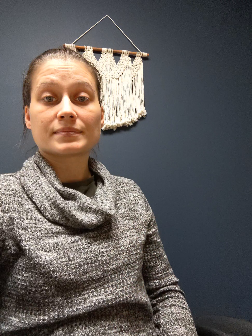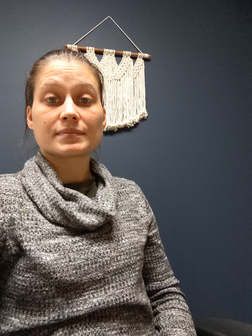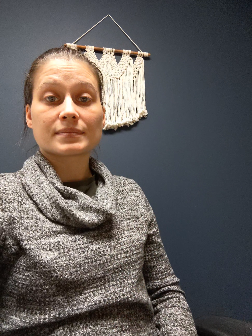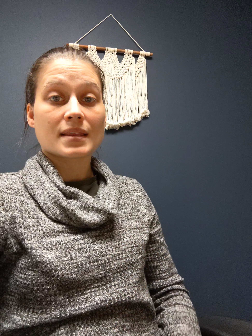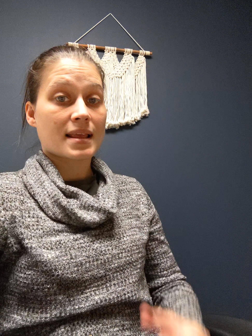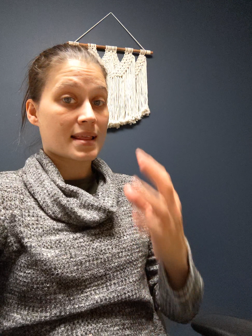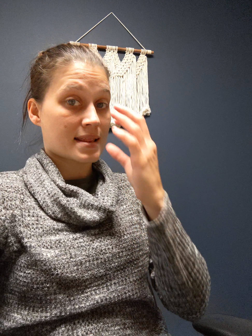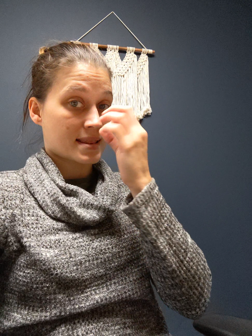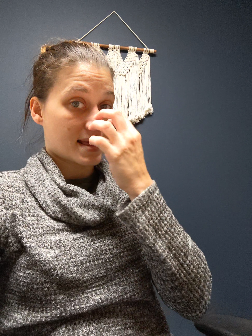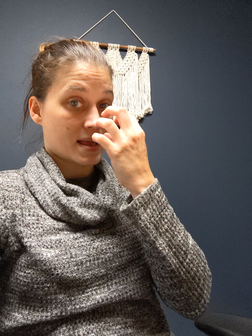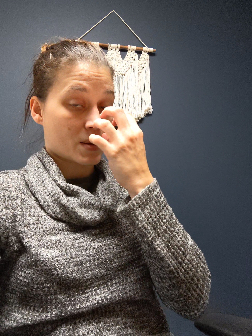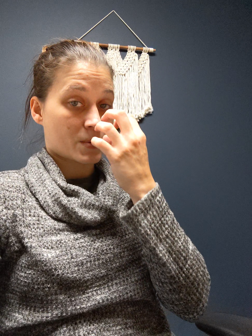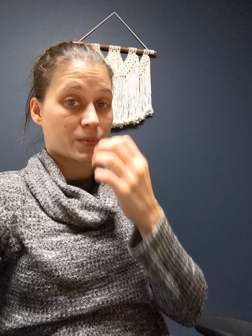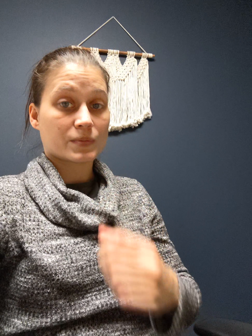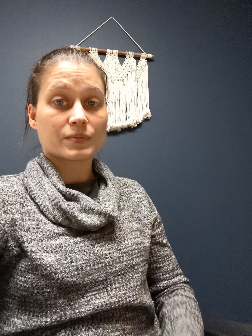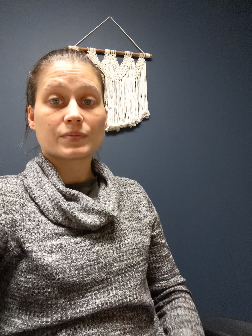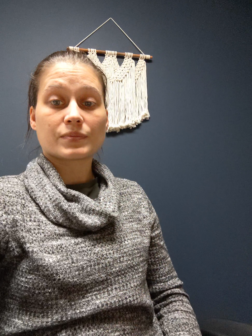clown